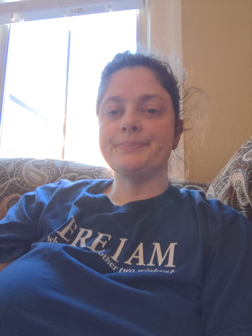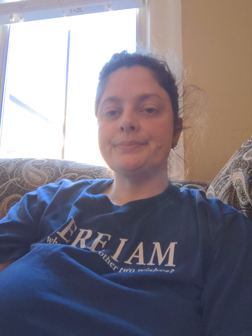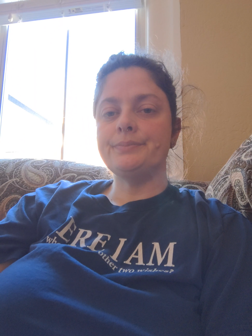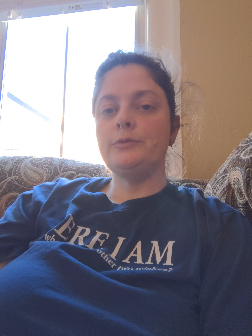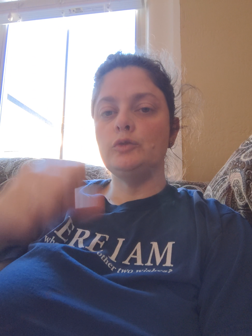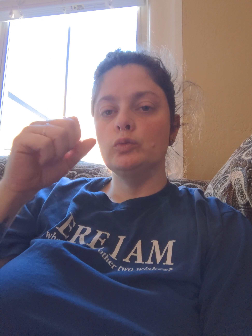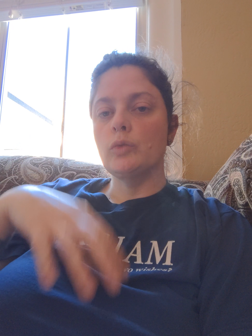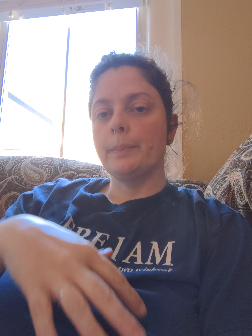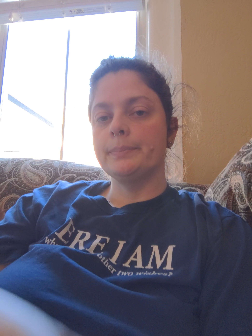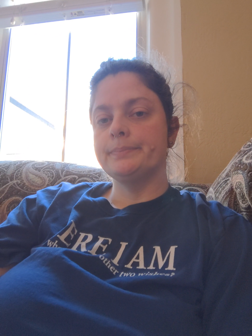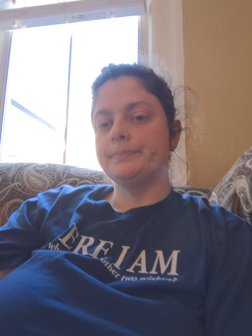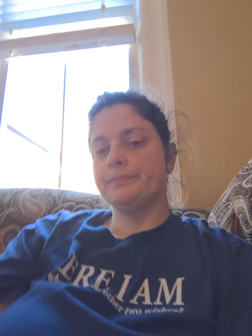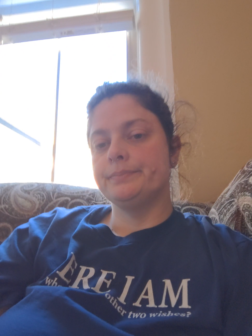drop